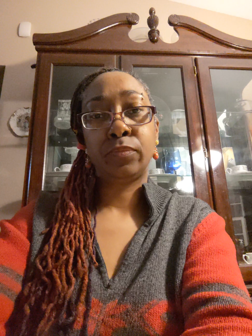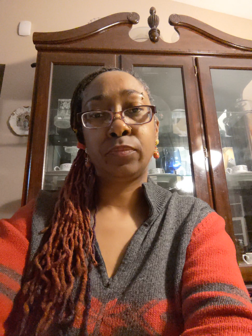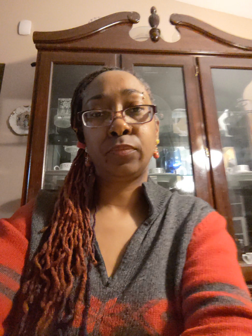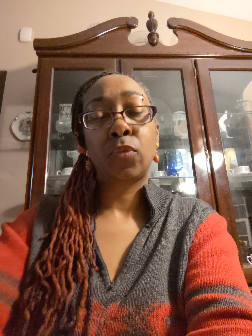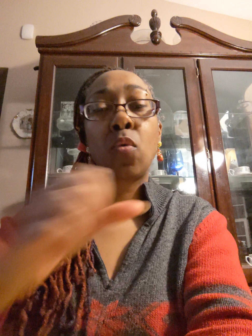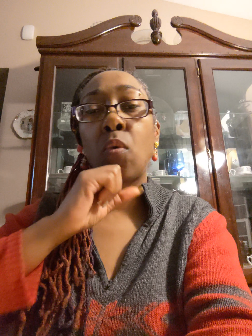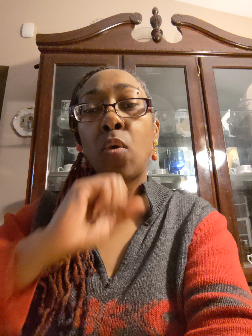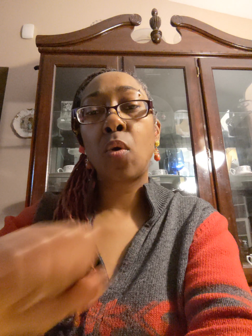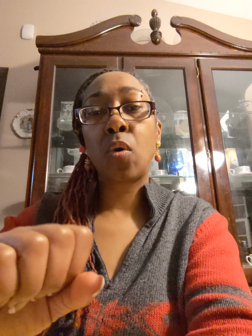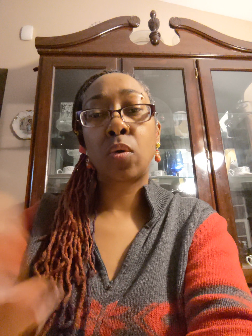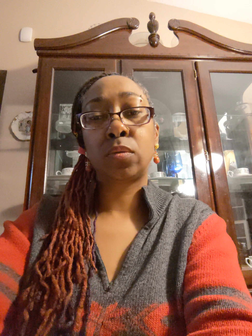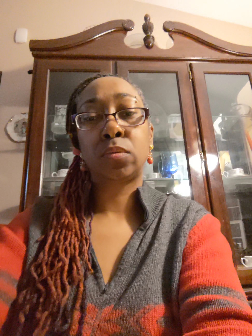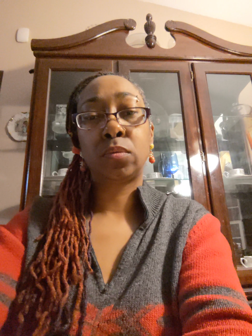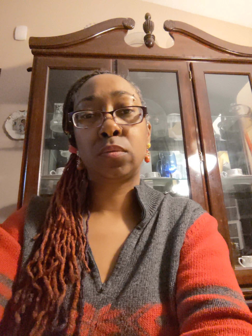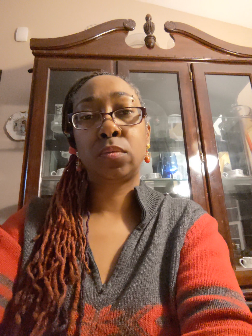old